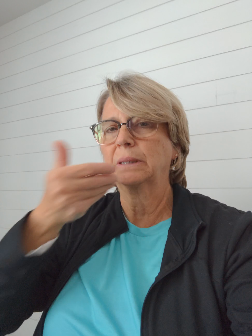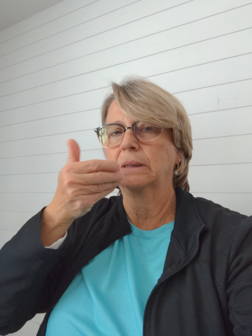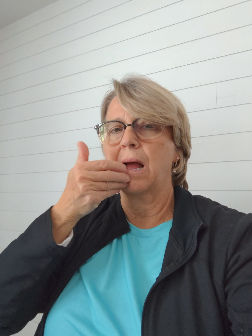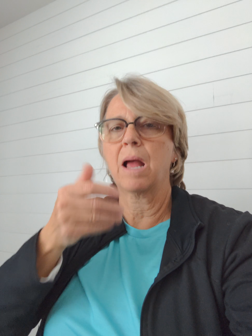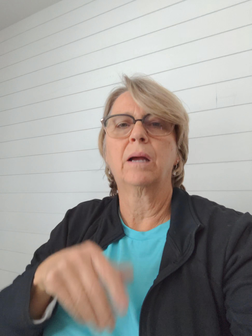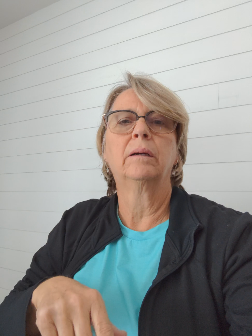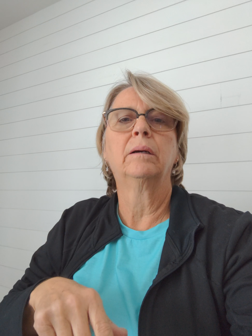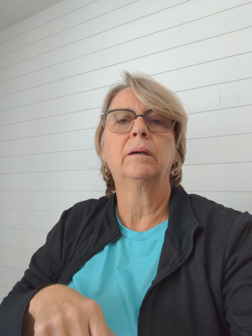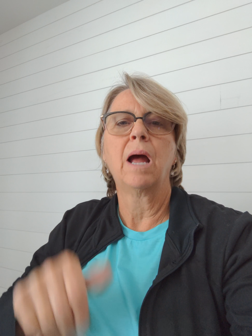pizza